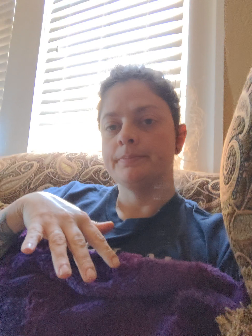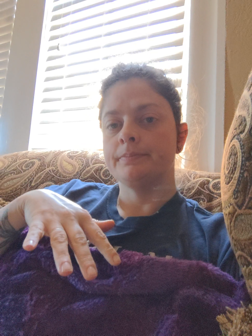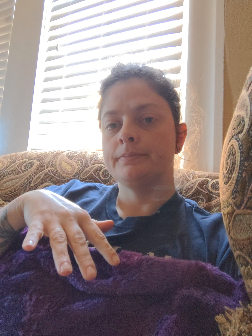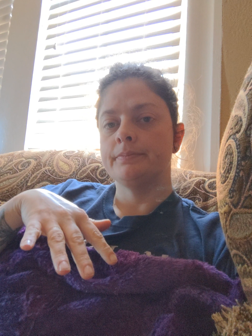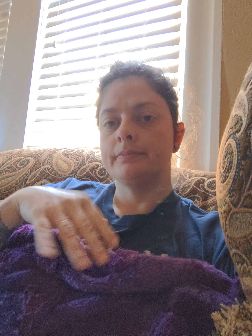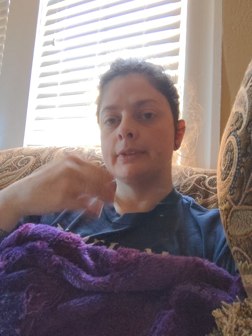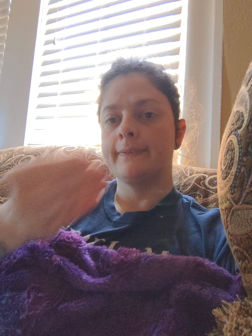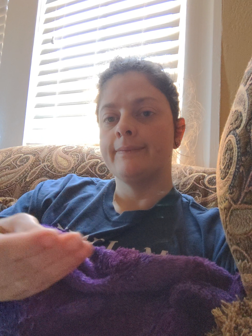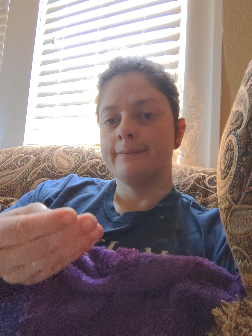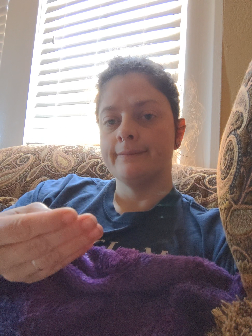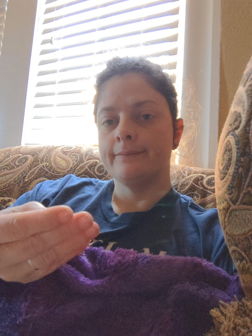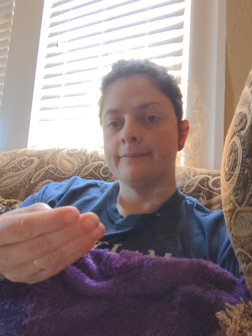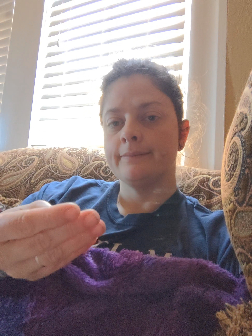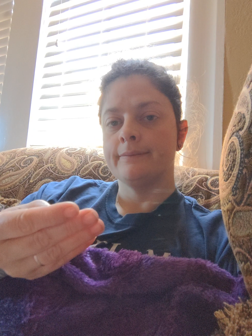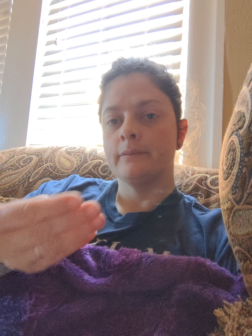give